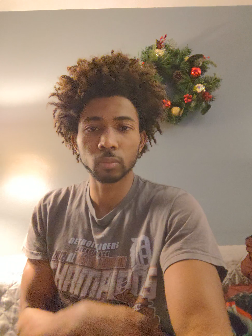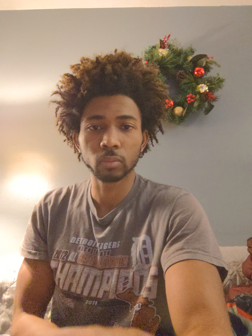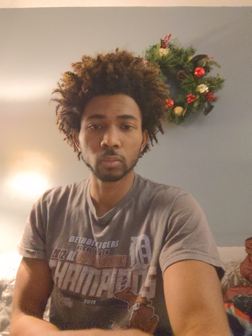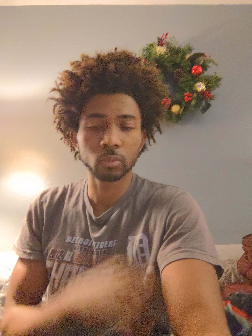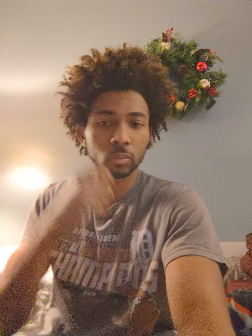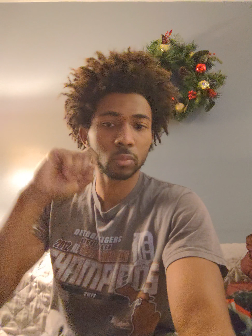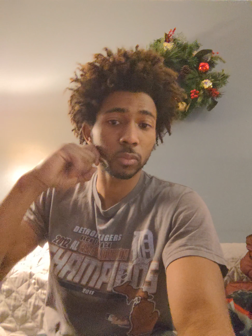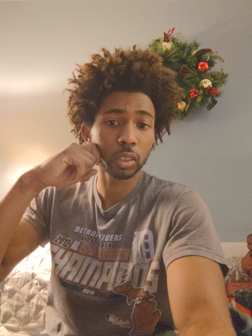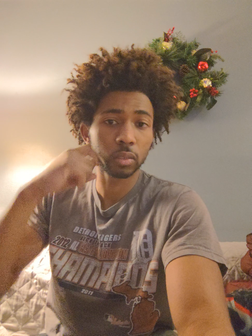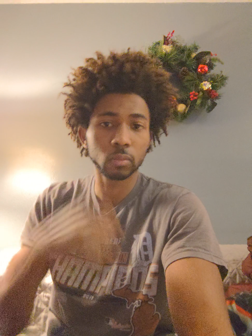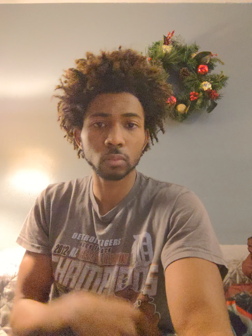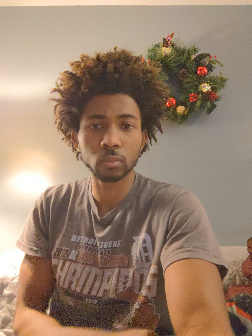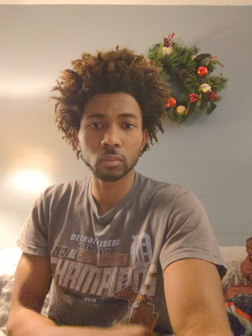apple